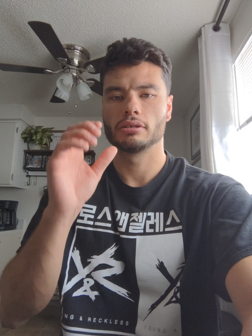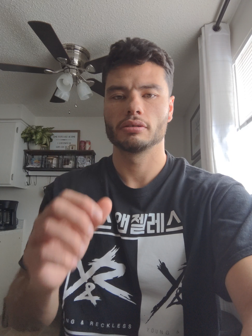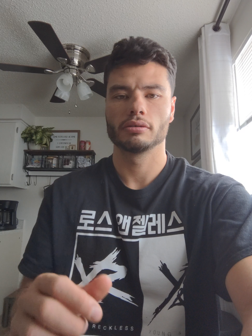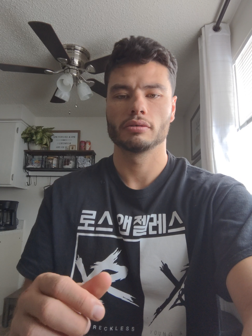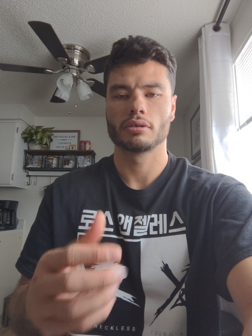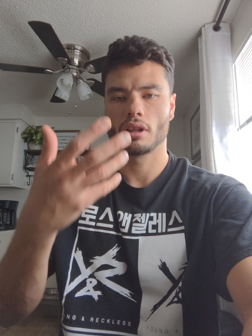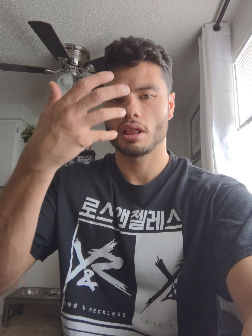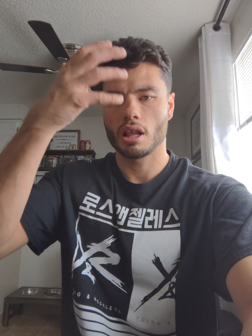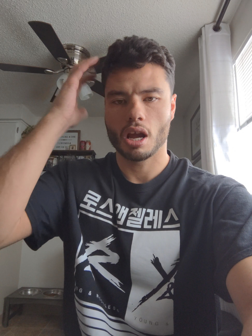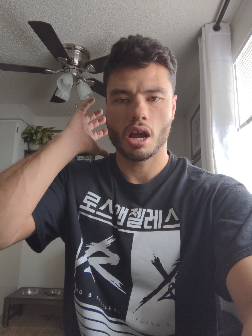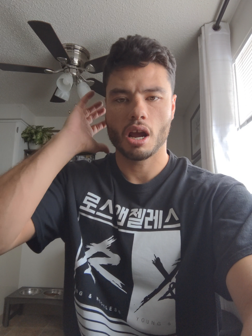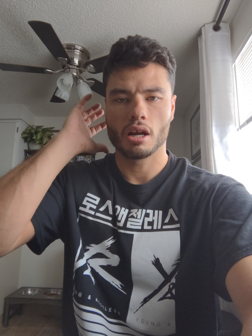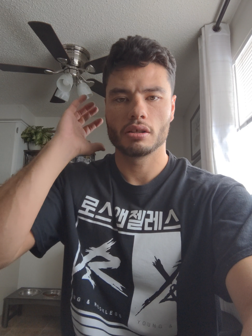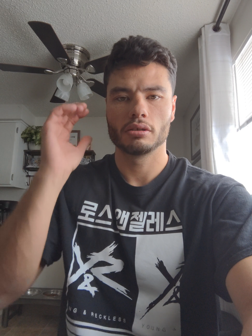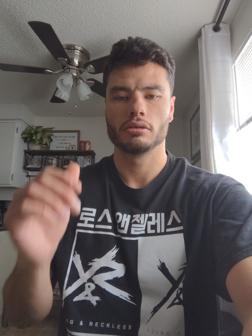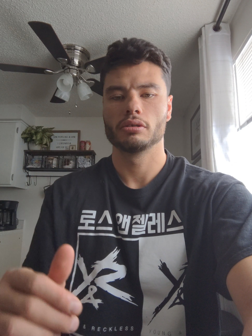lion